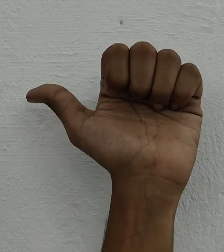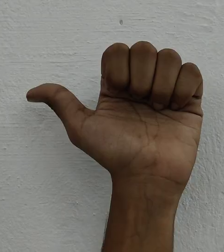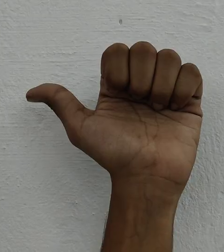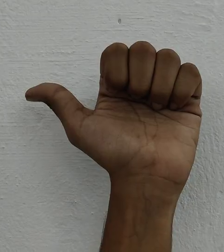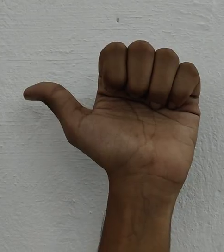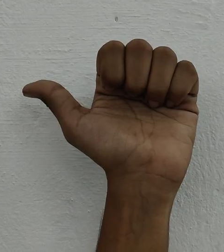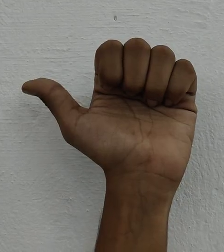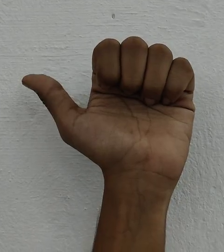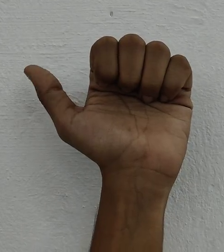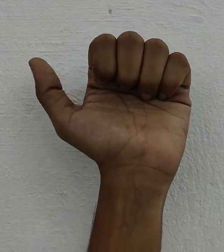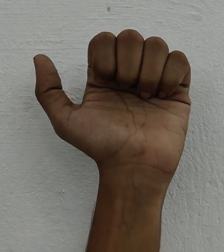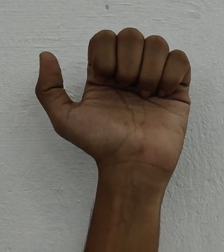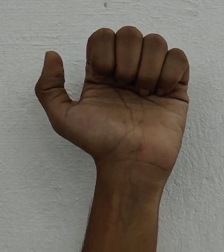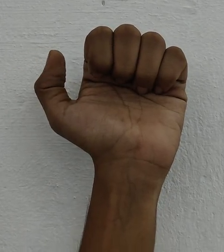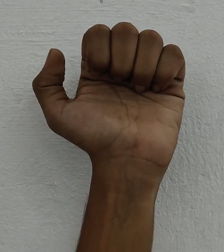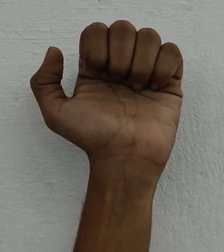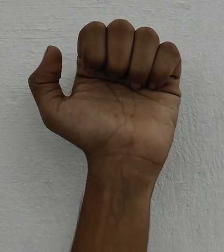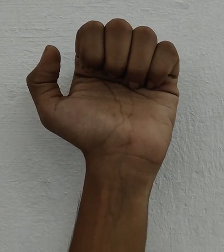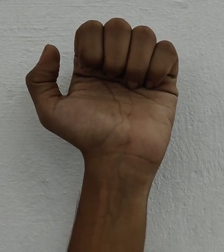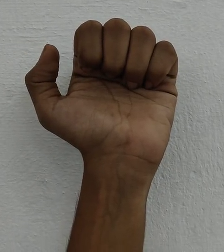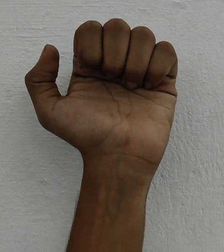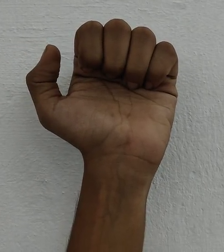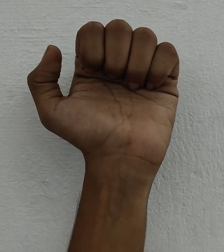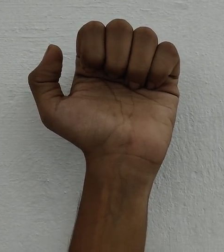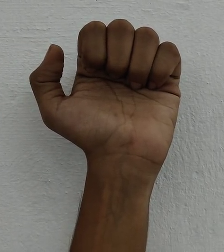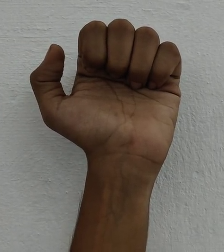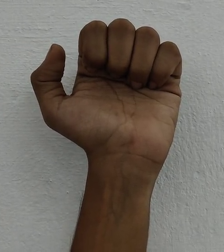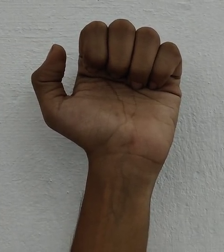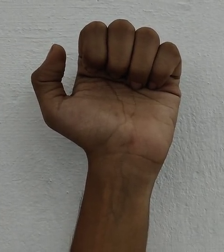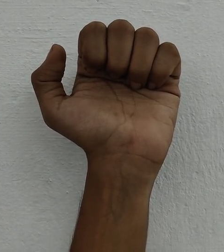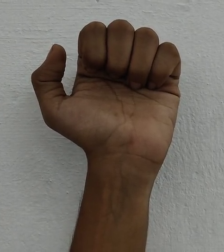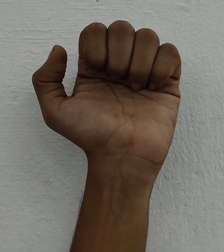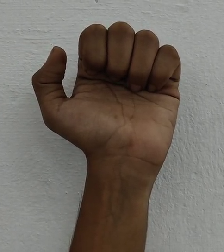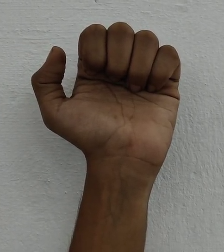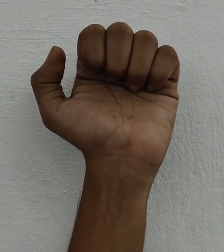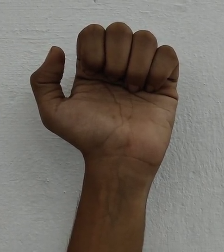ഏ